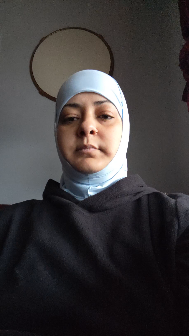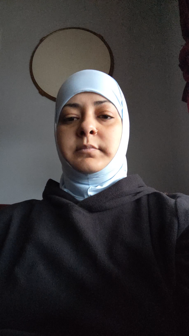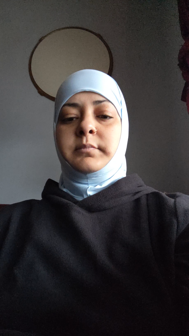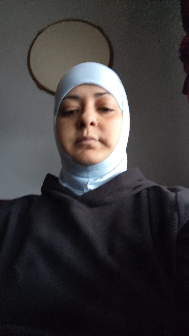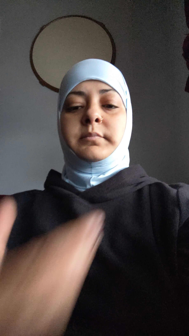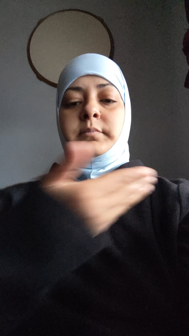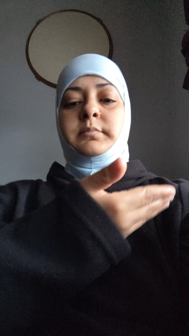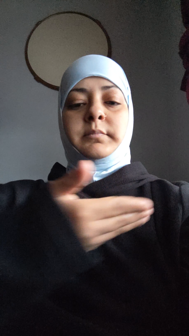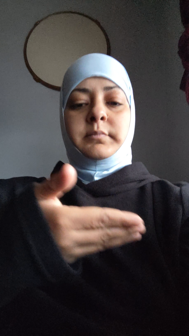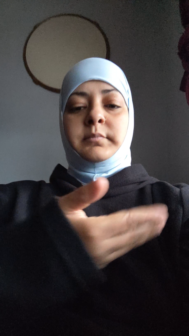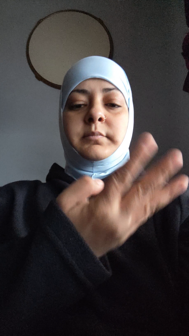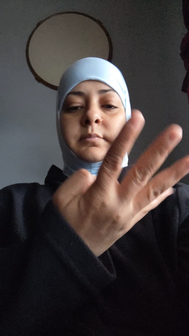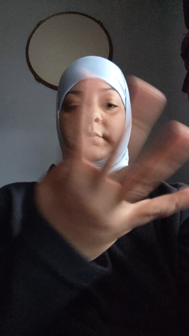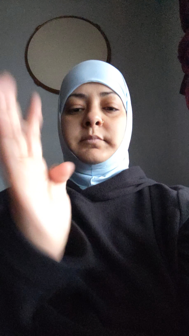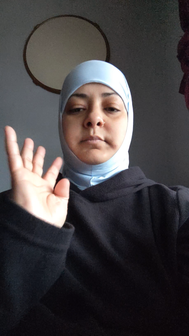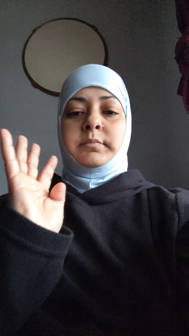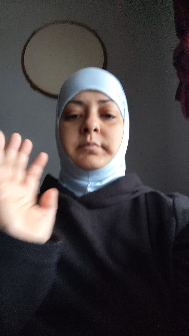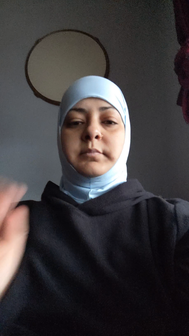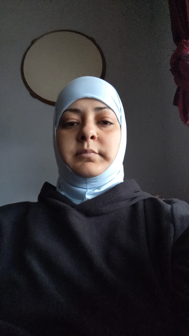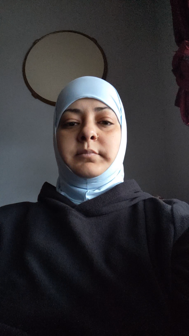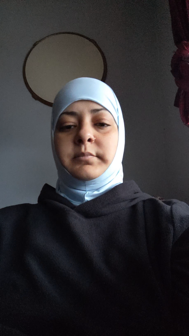crib